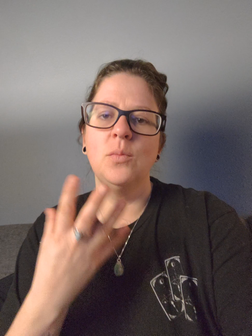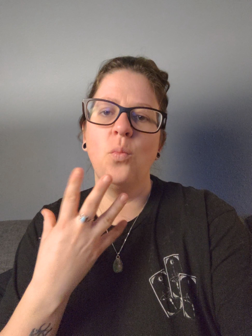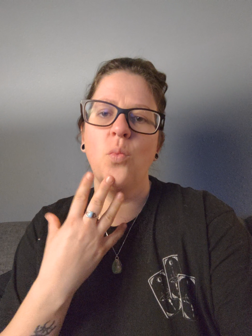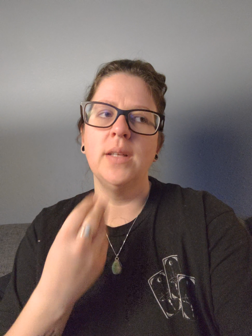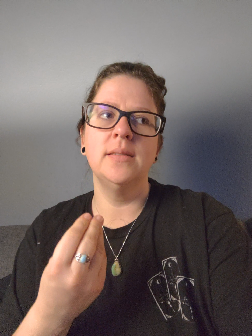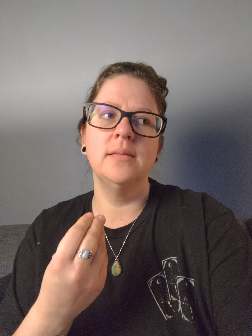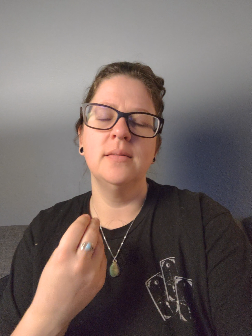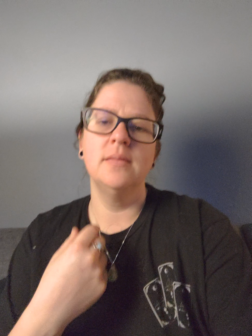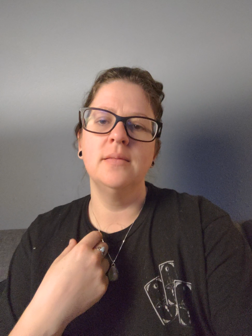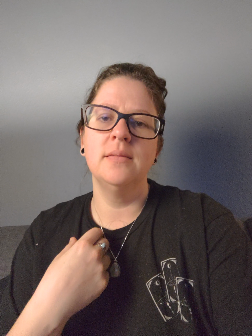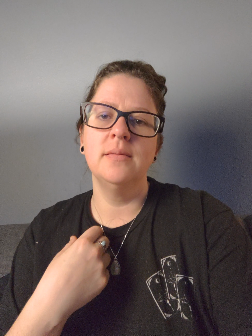wet